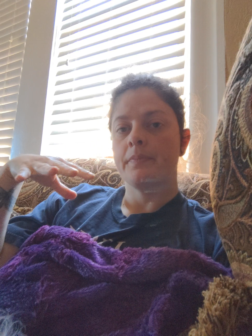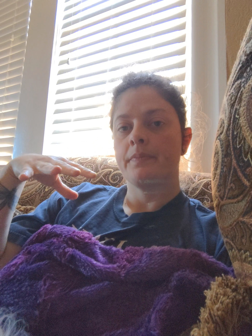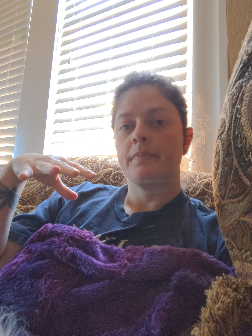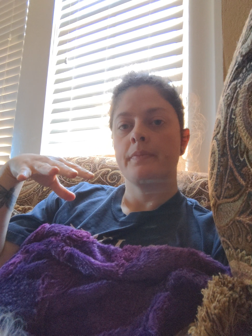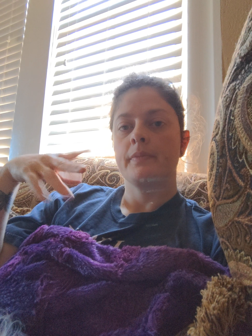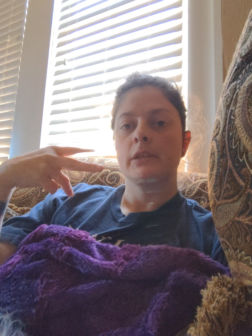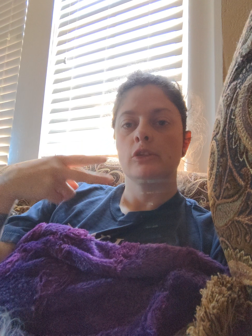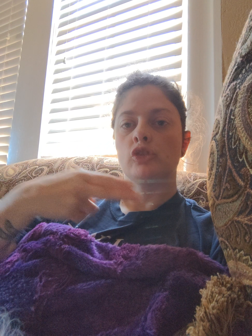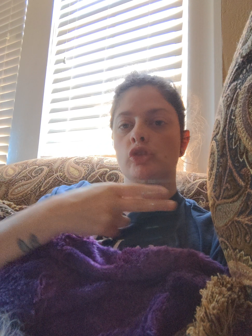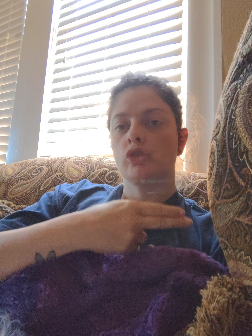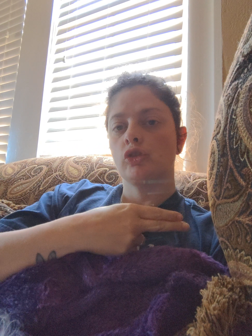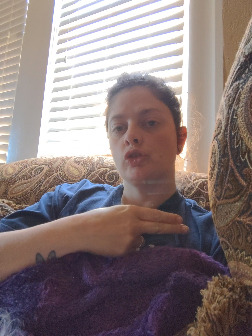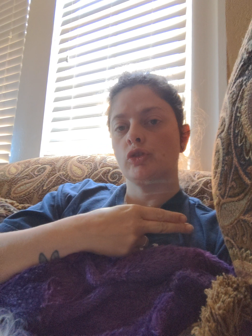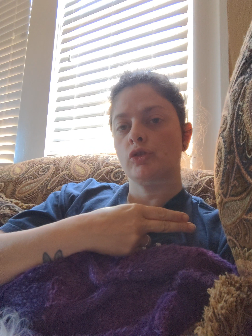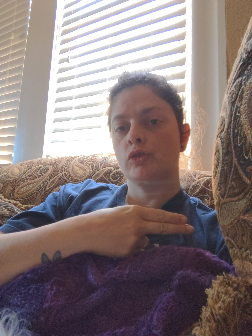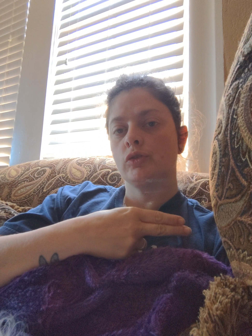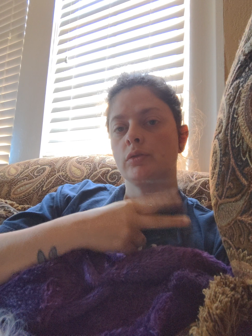scissors